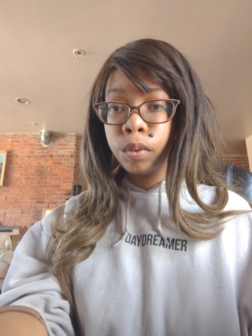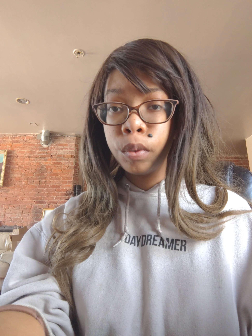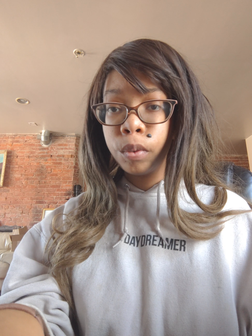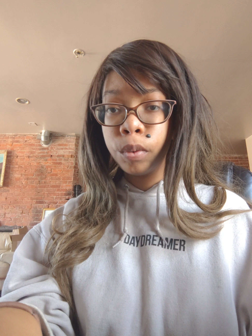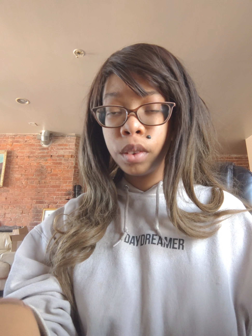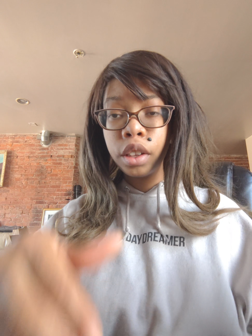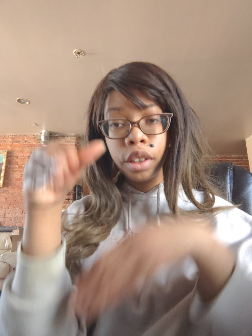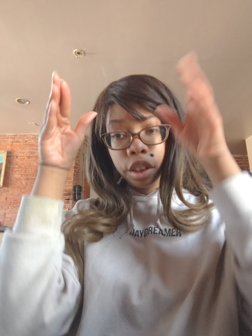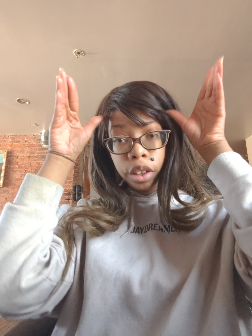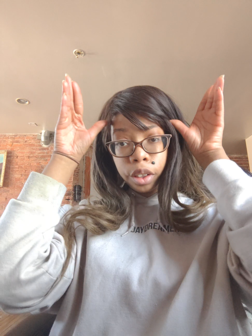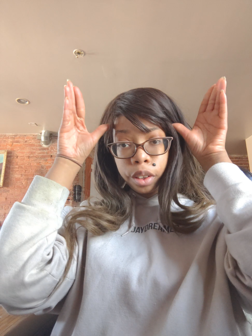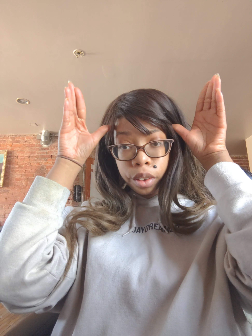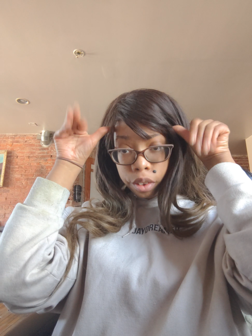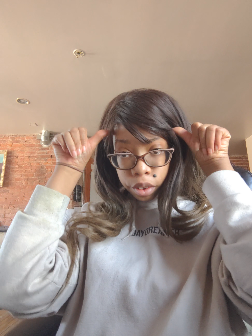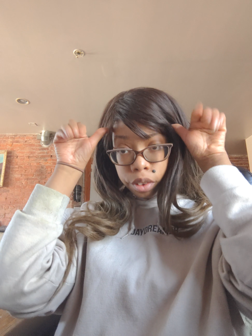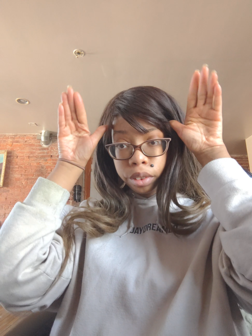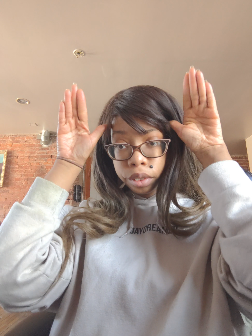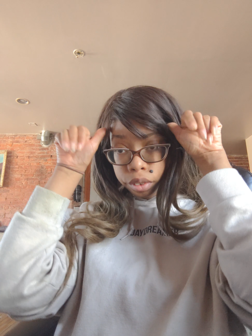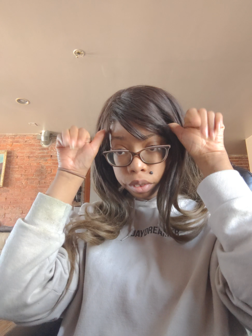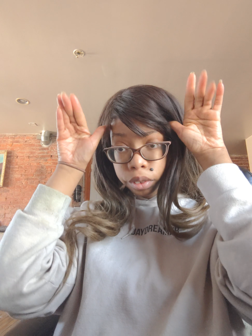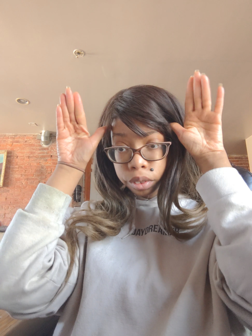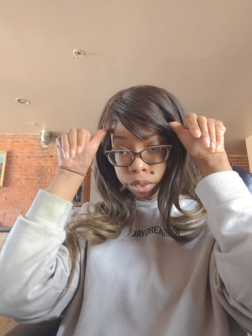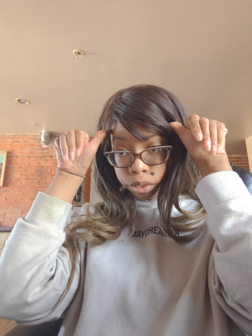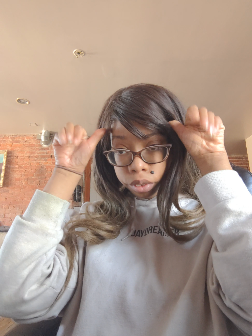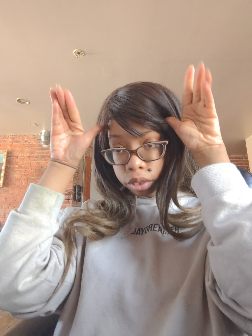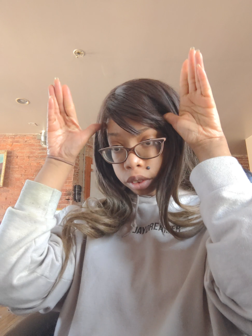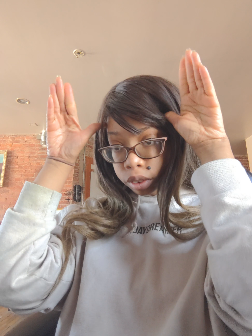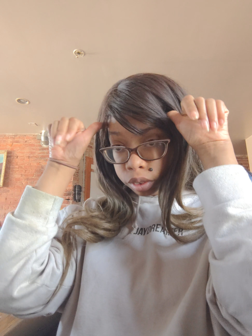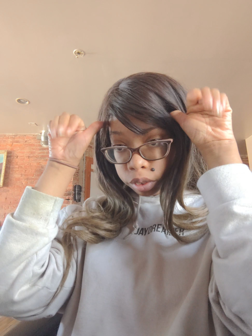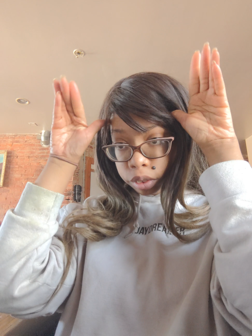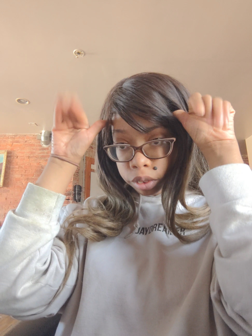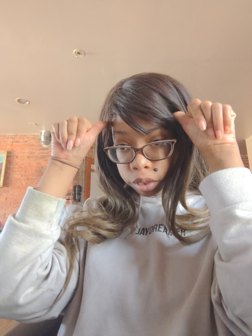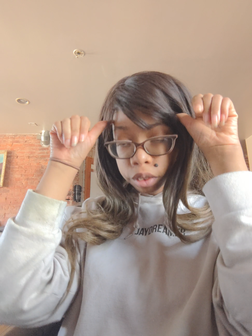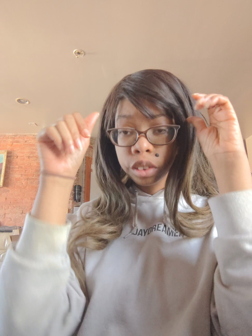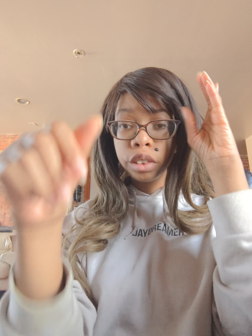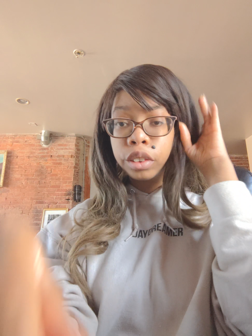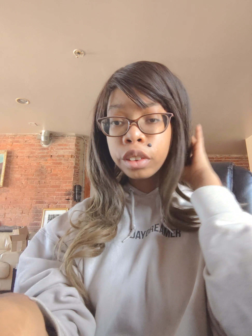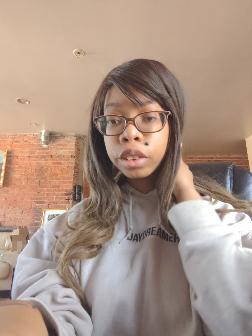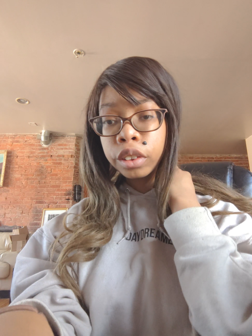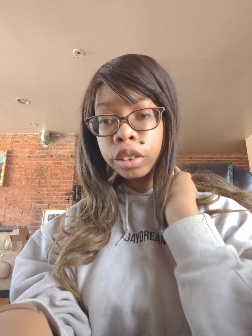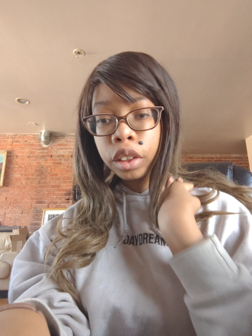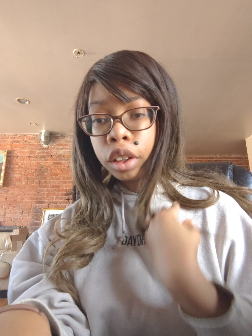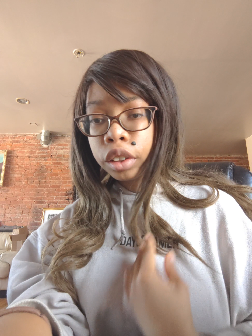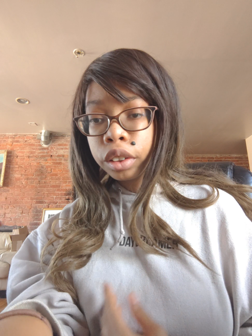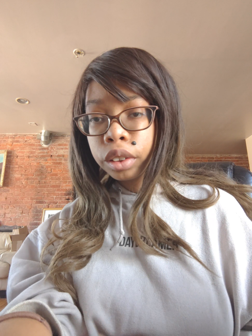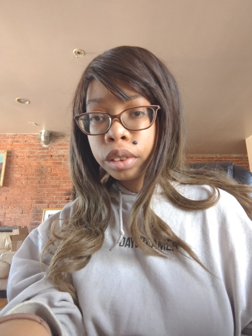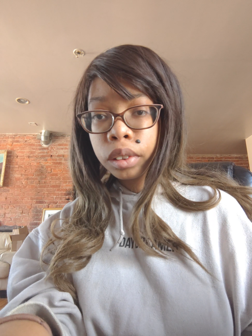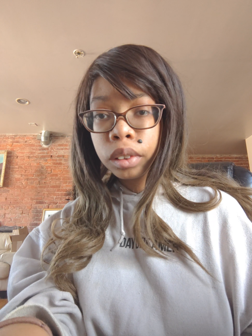donkey